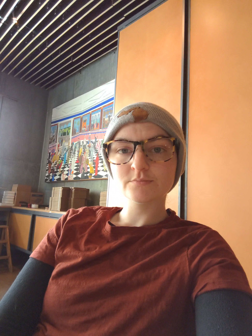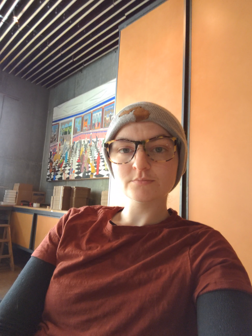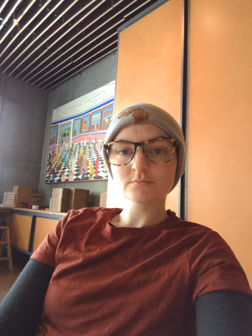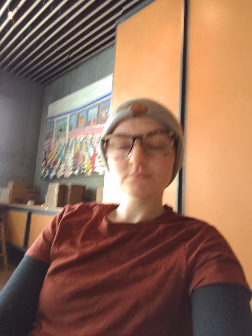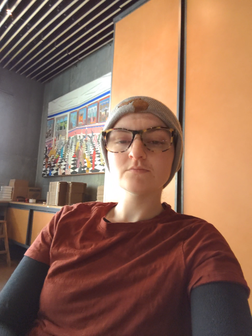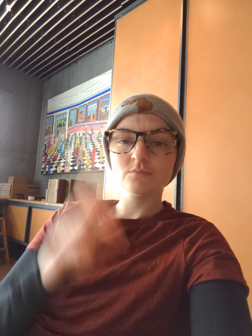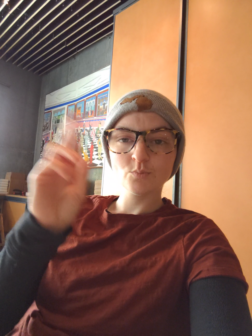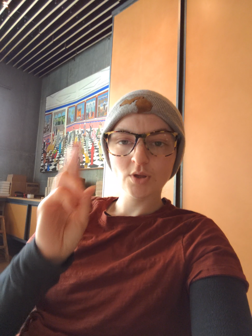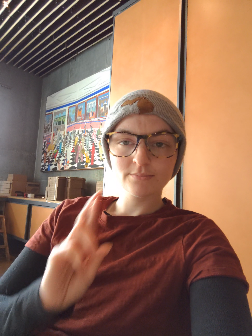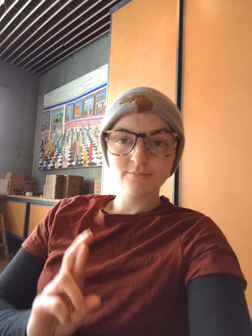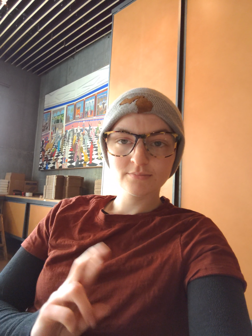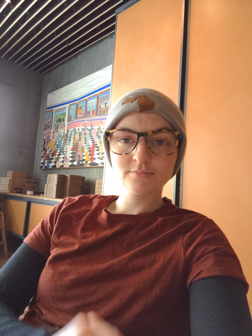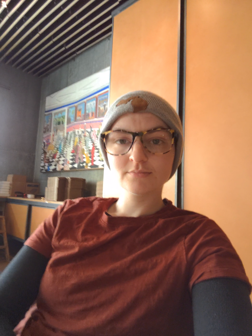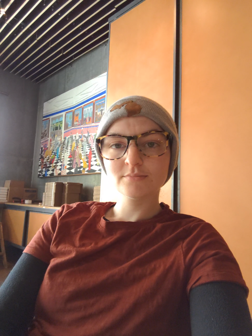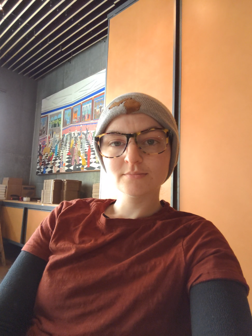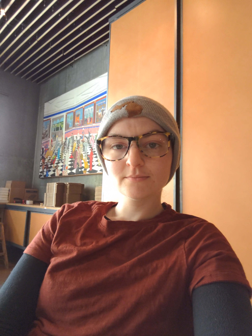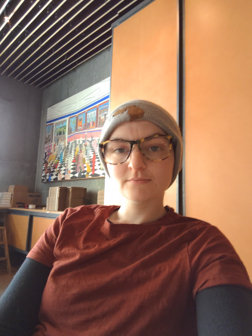refrigerator